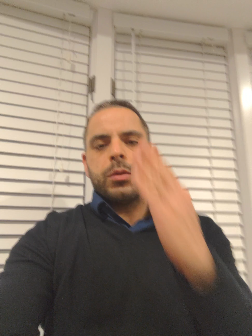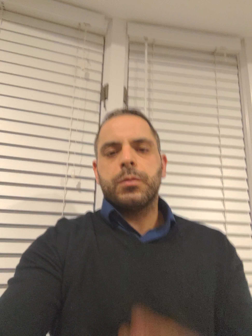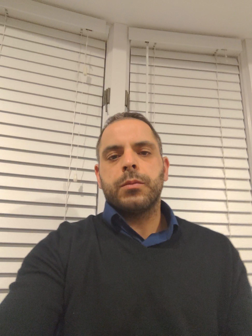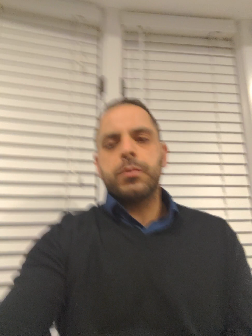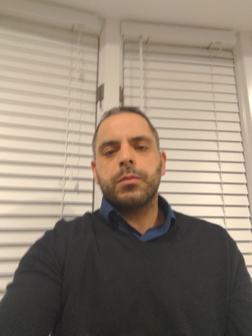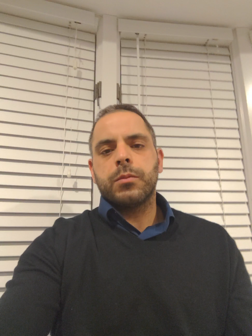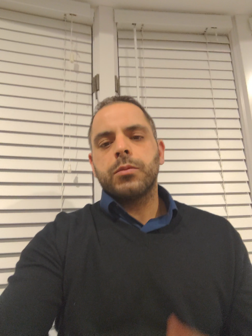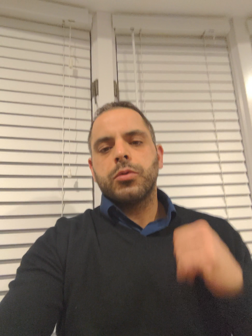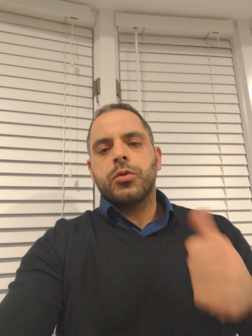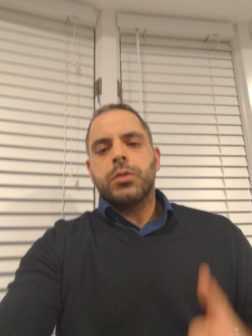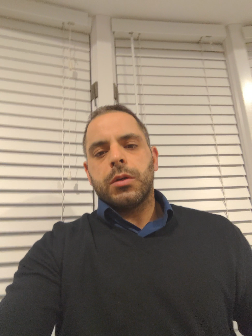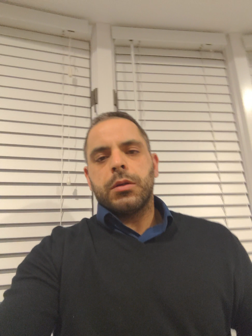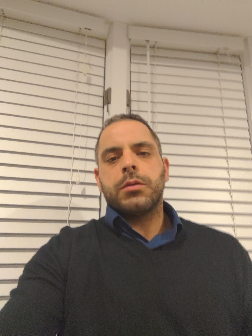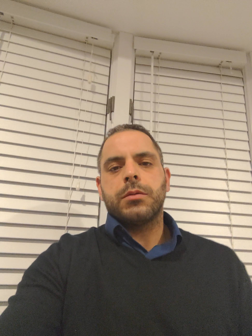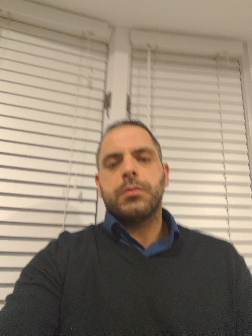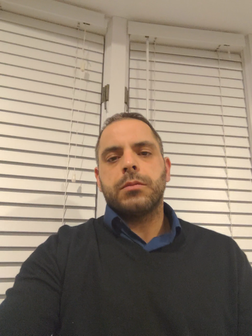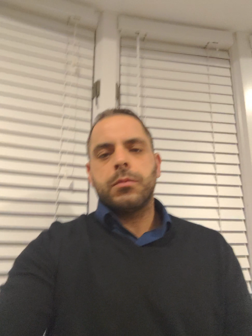jacket